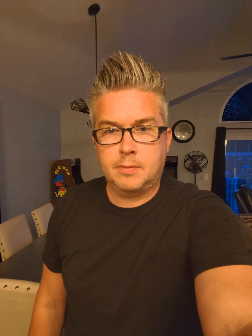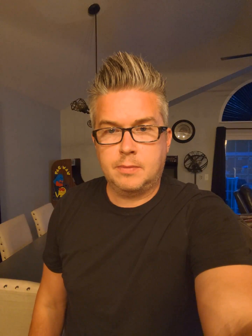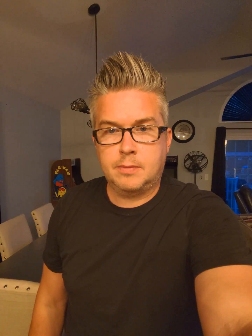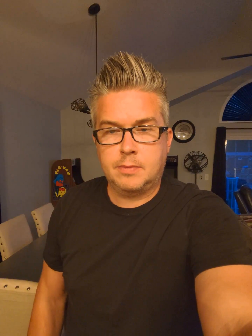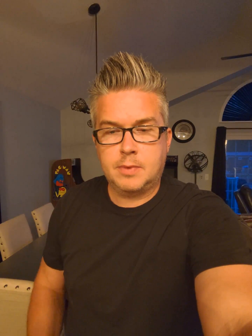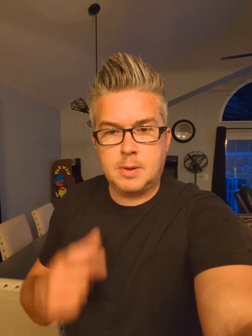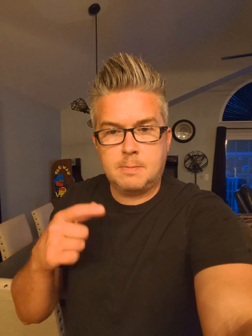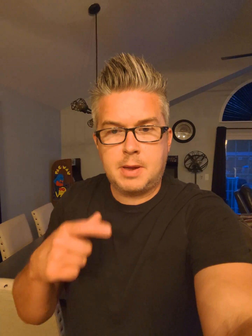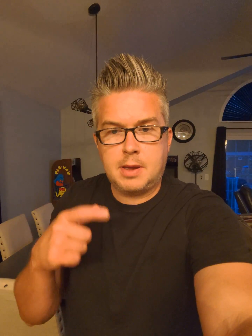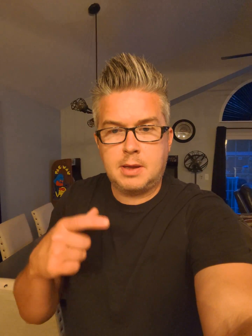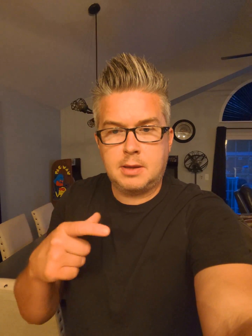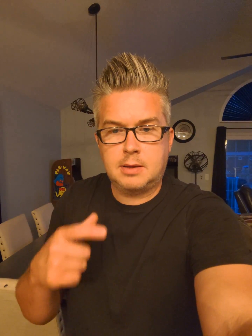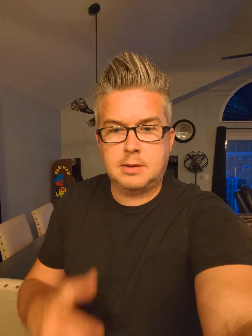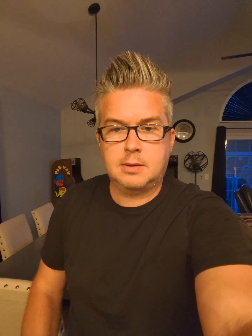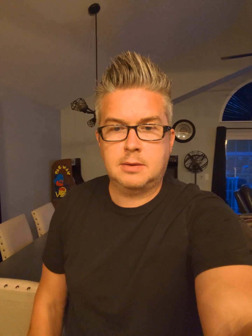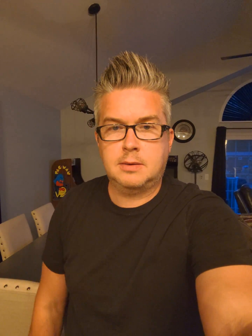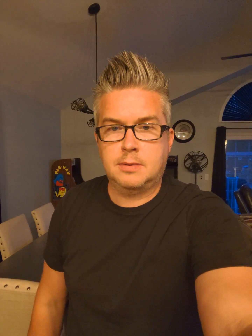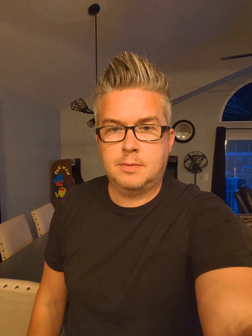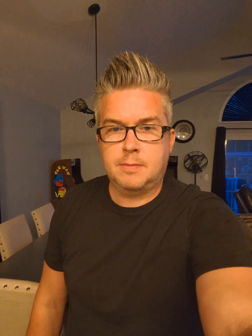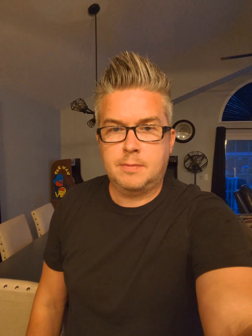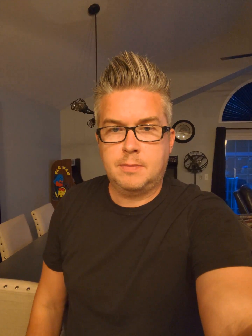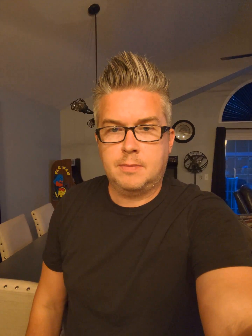plate